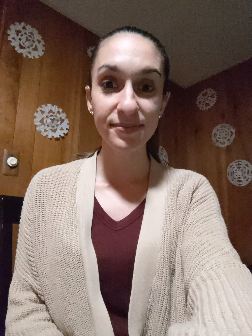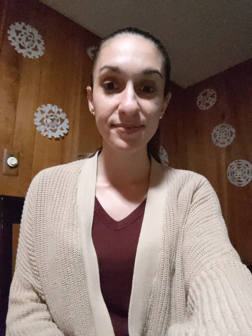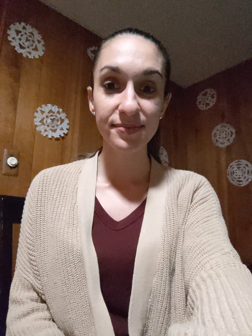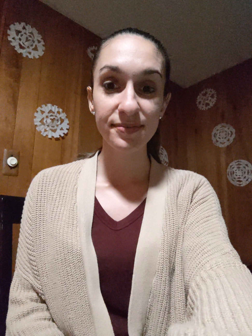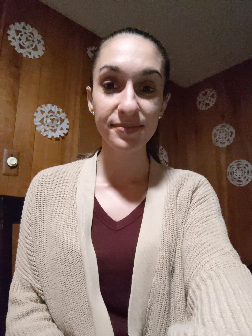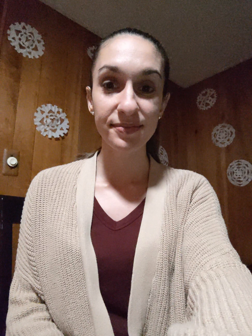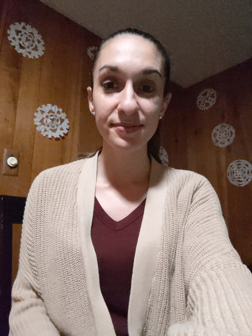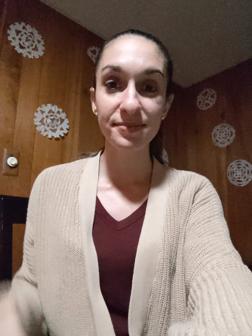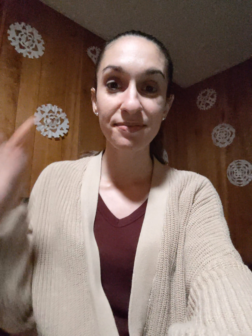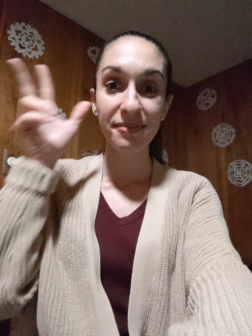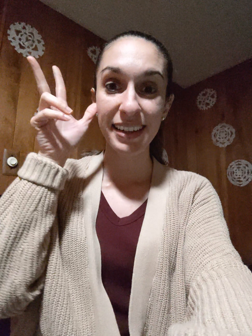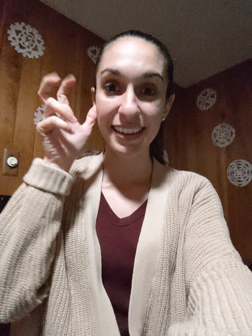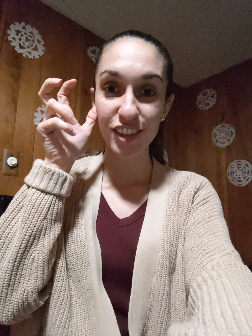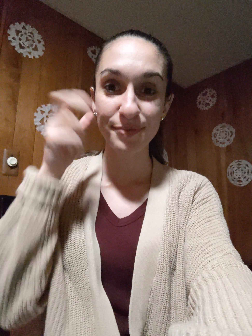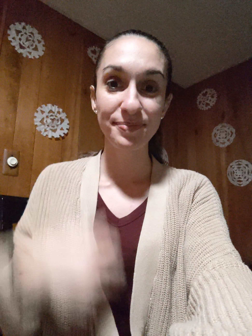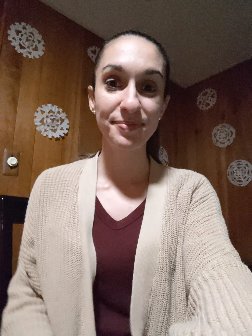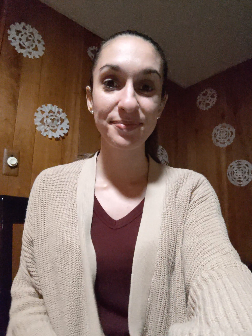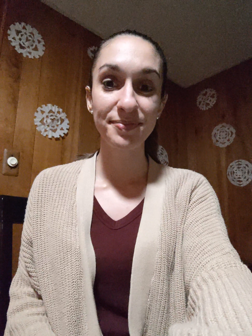hear